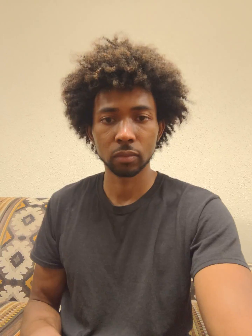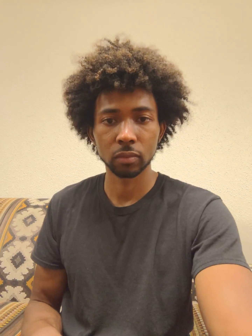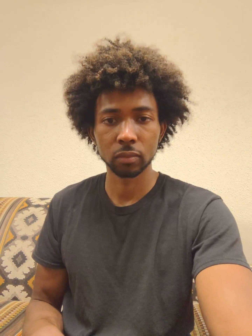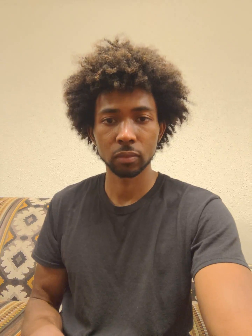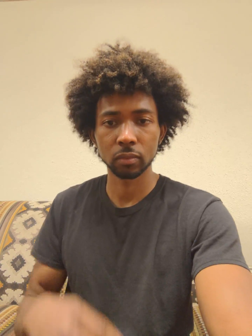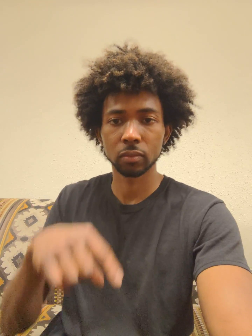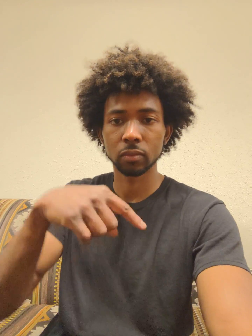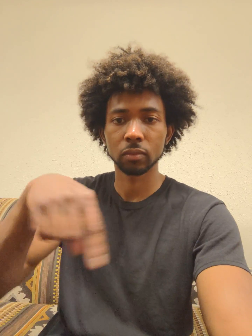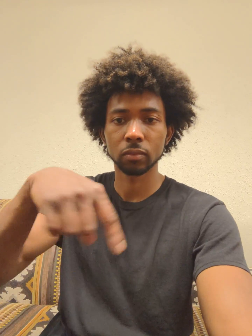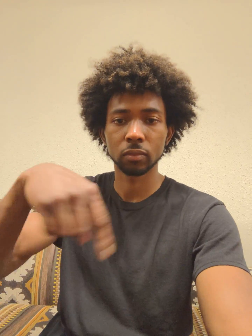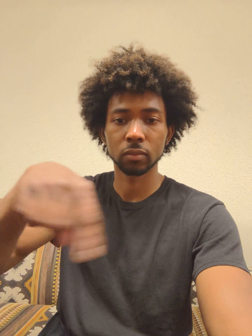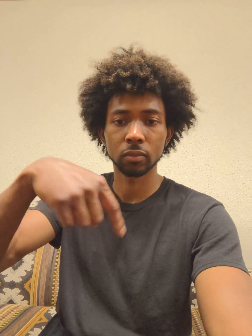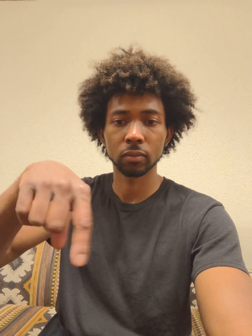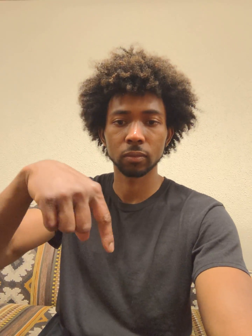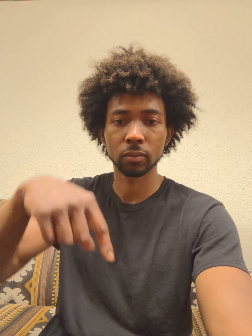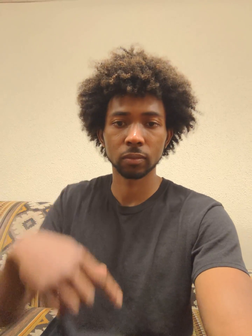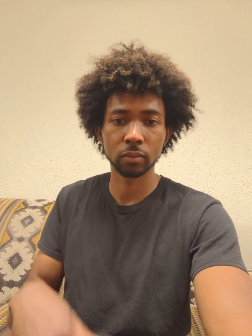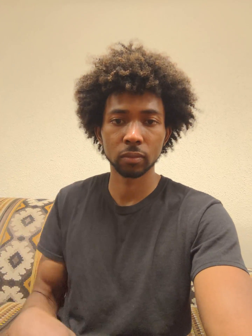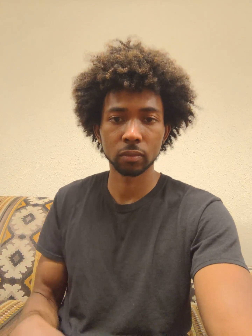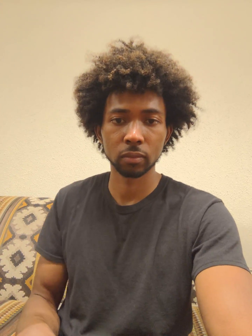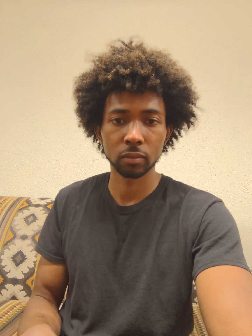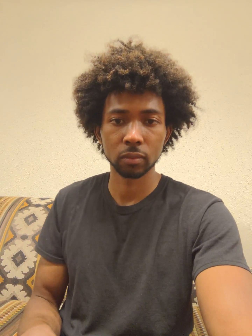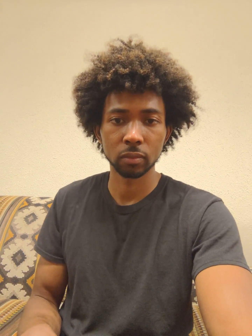flip-flop